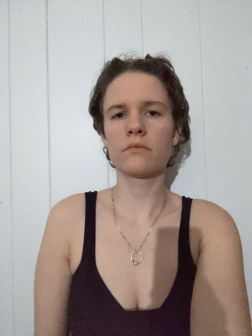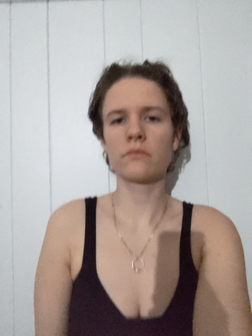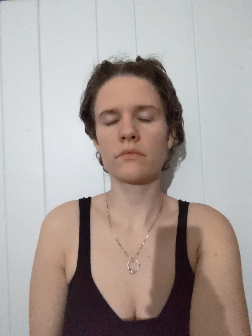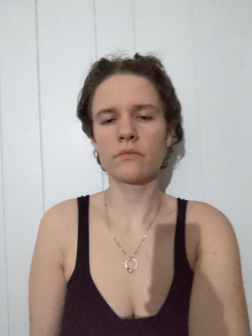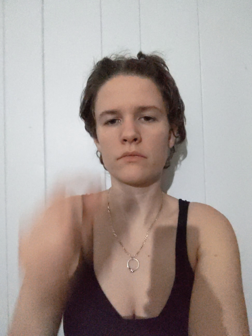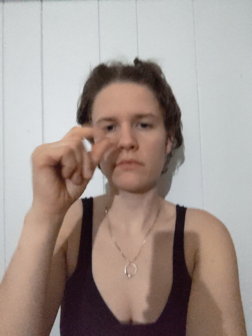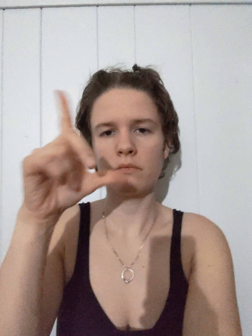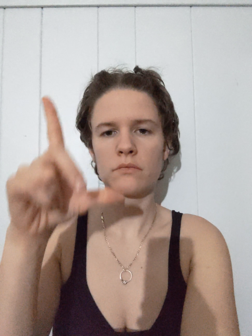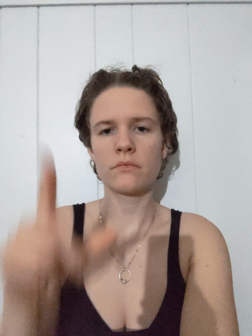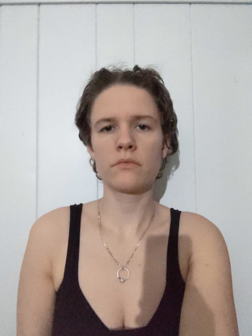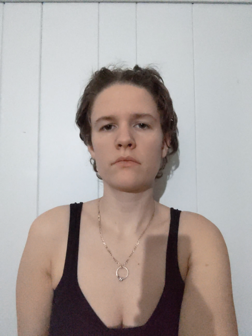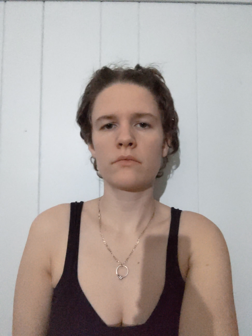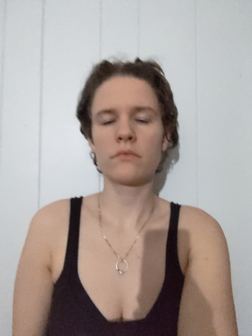wake